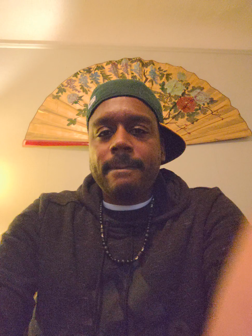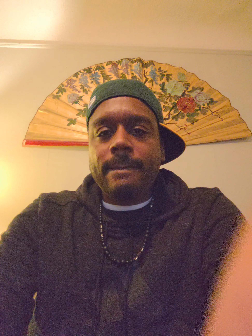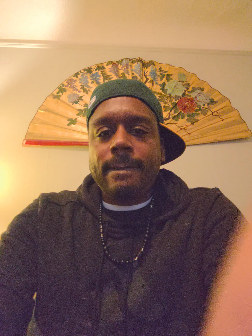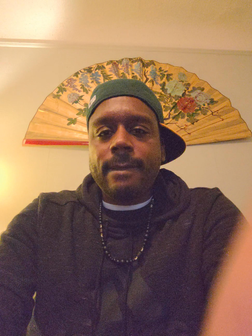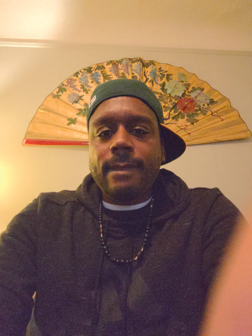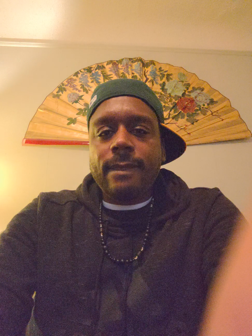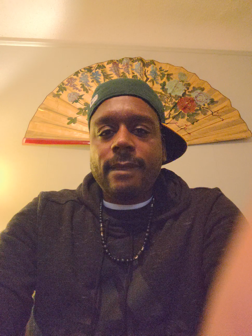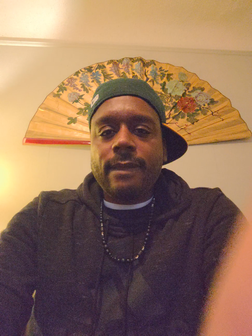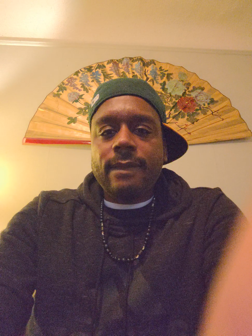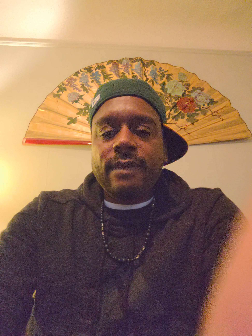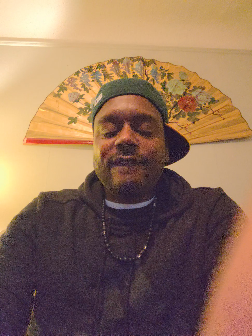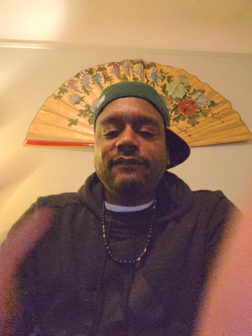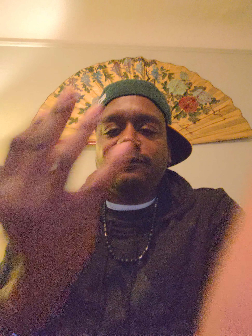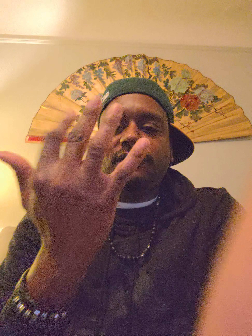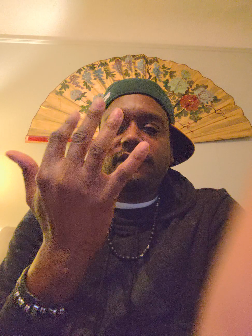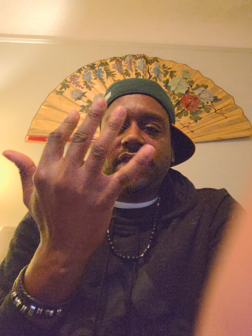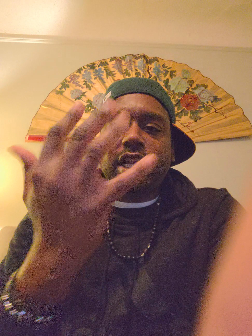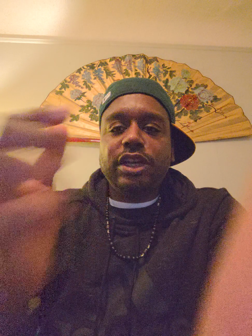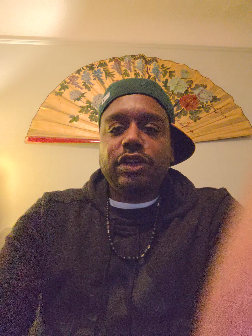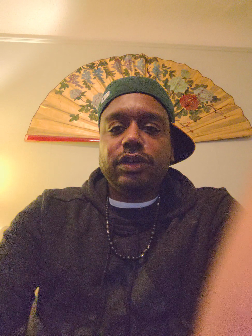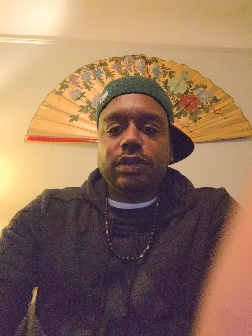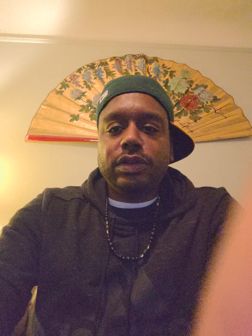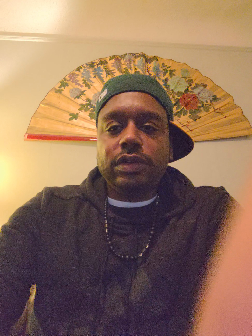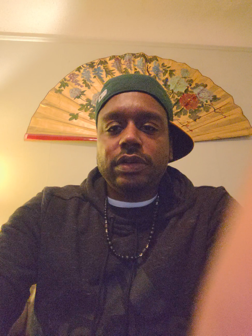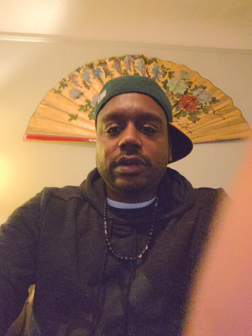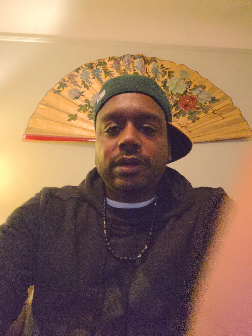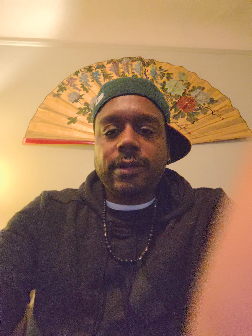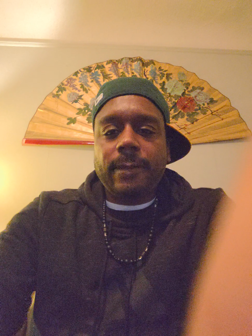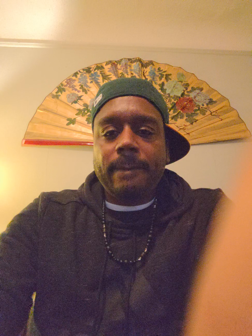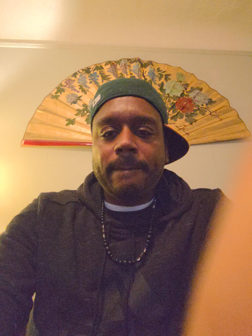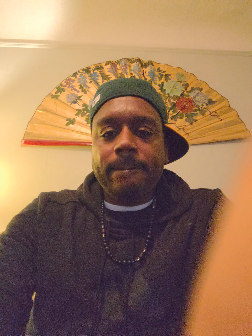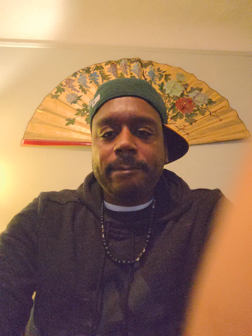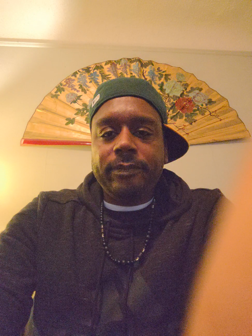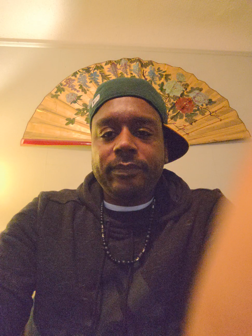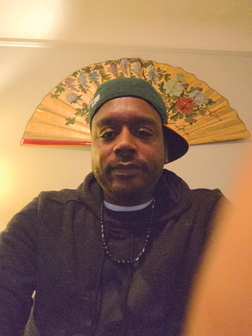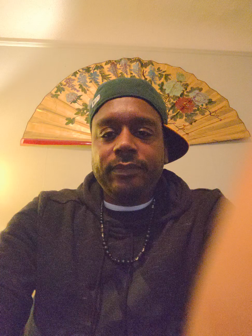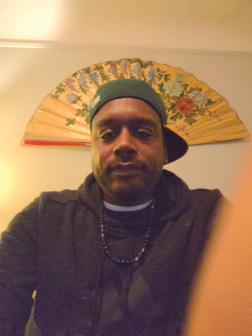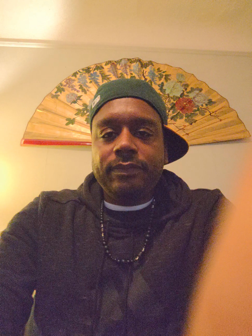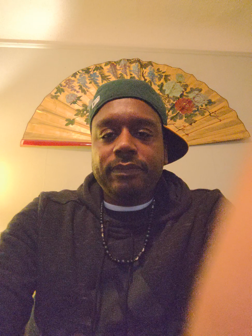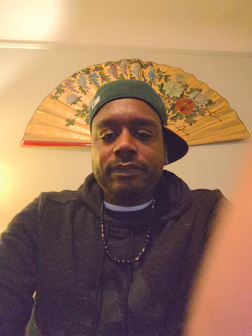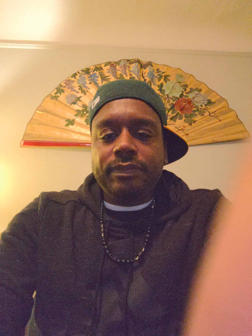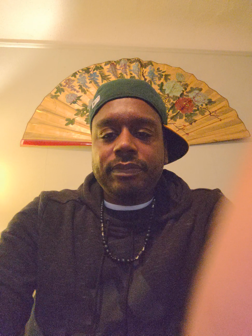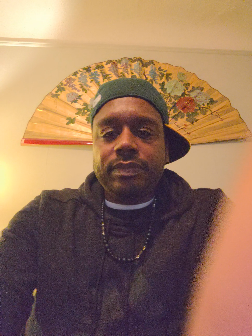finger